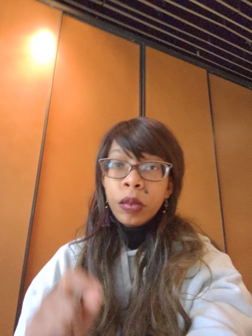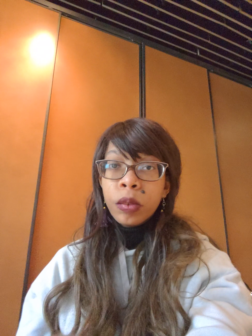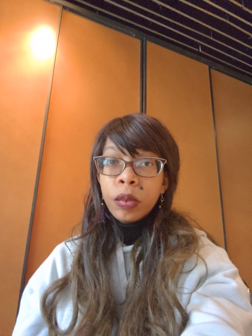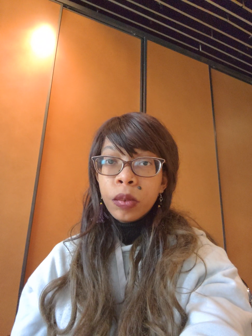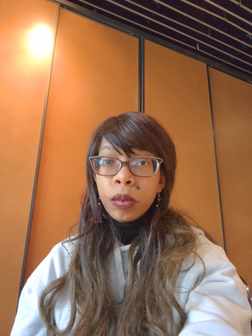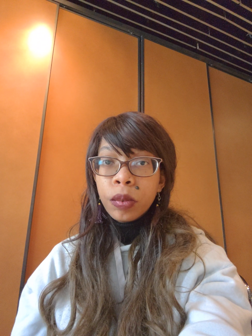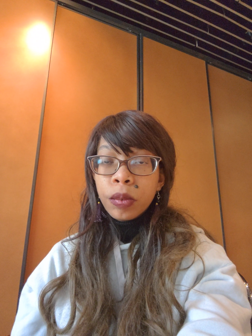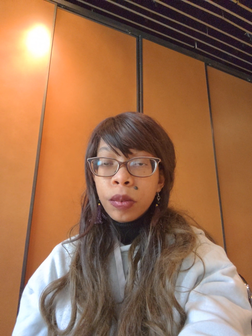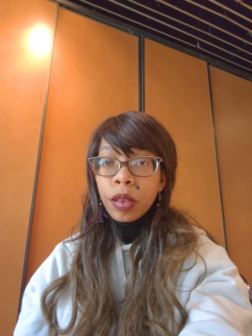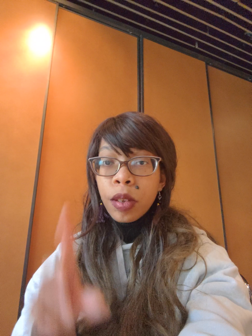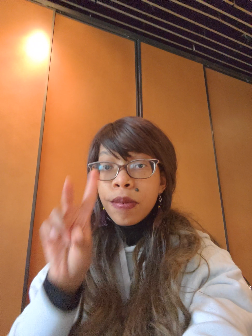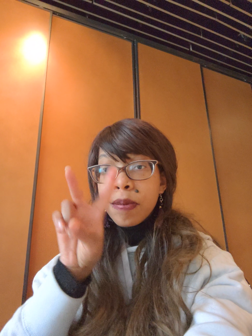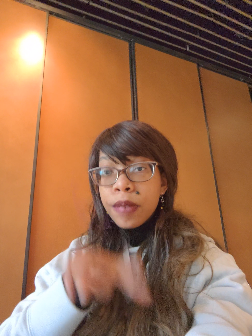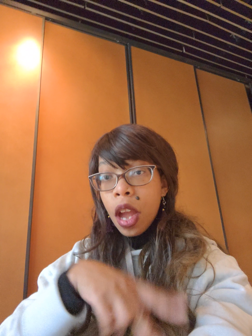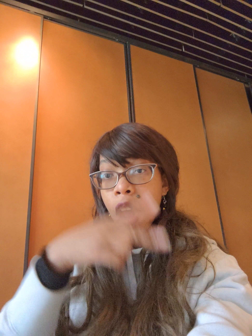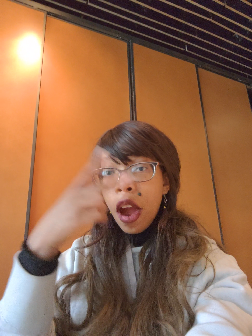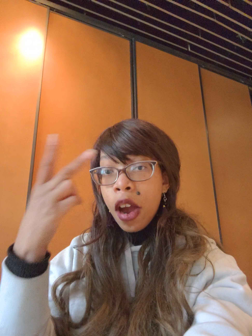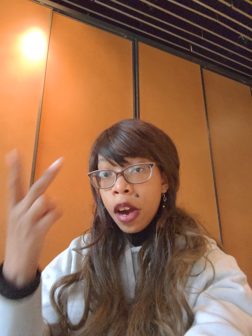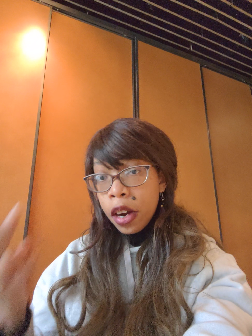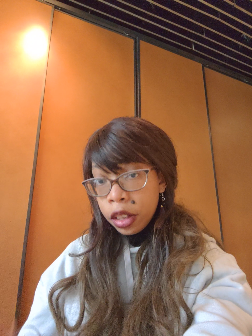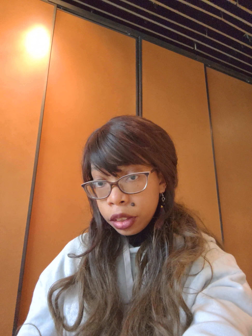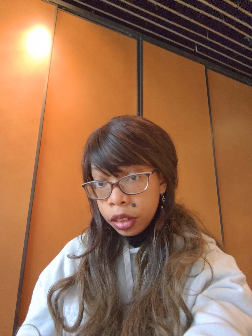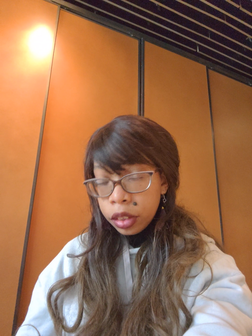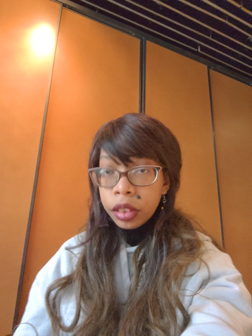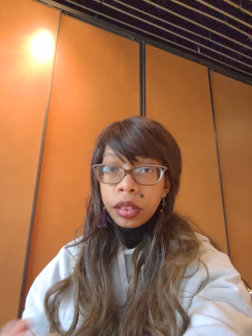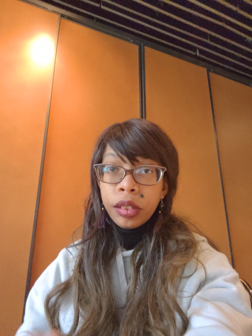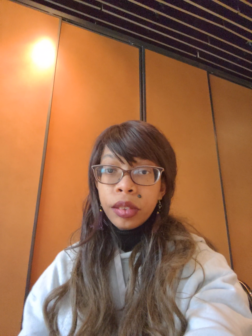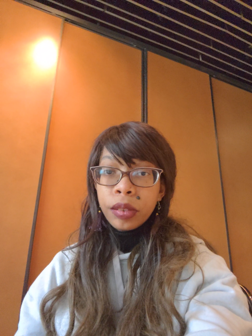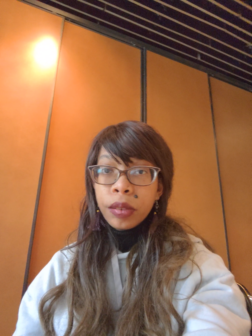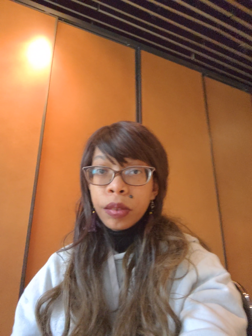fall